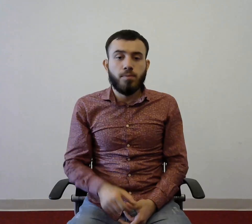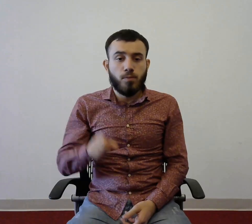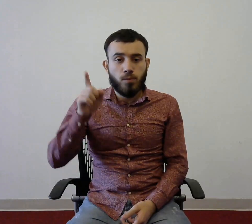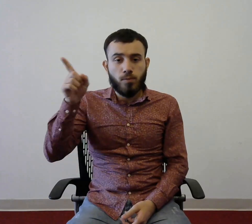O